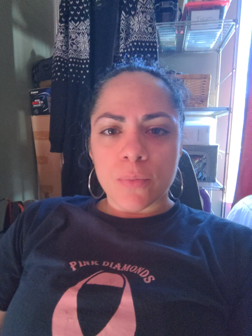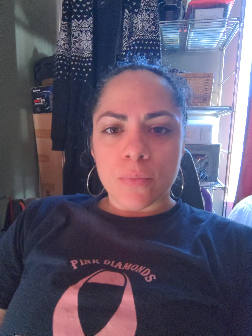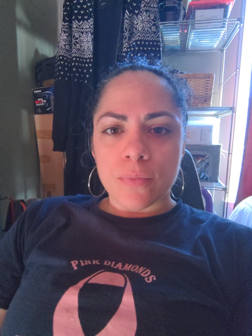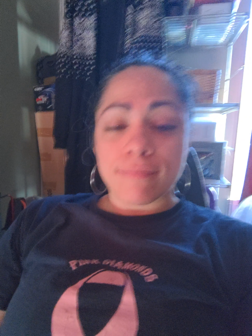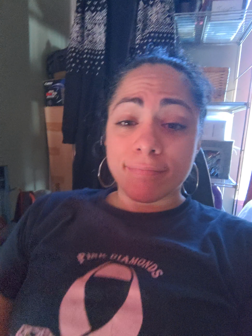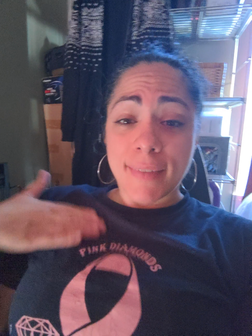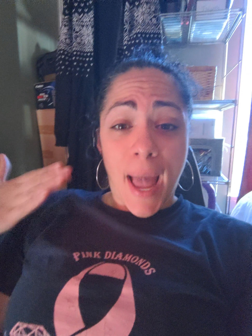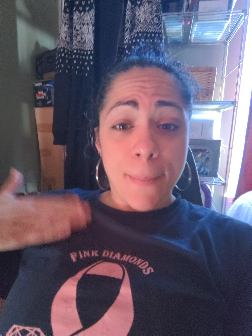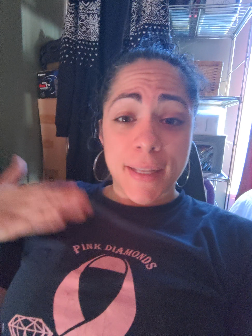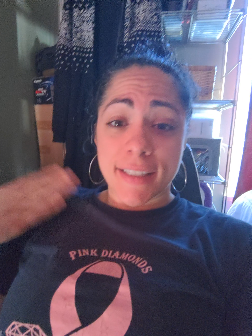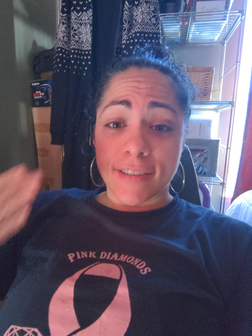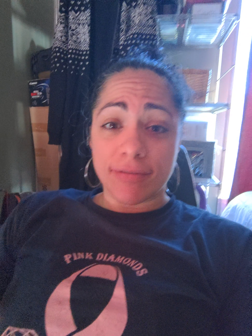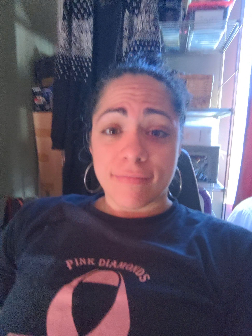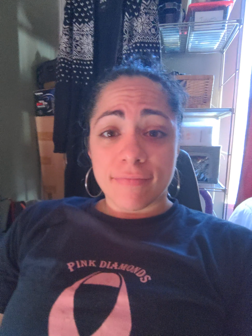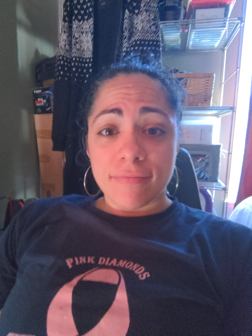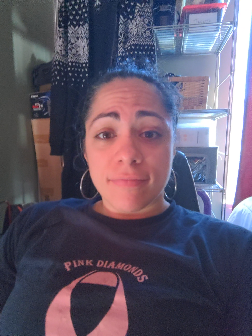happy